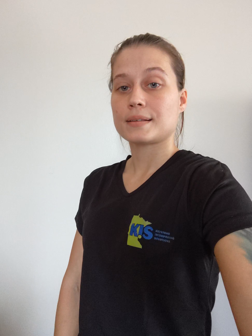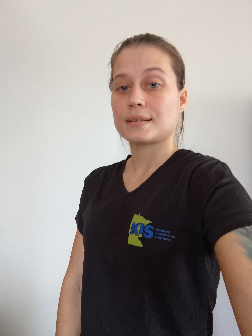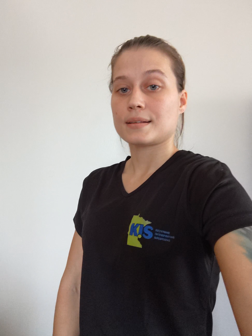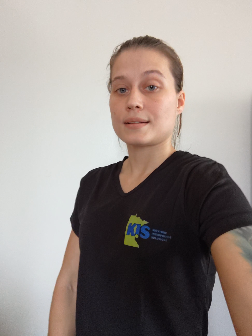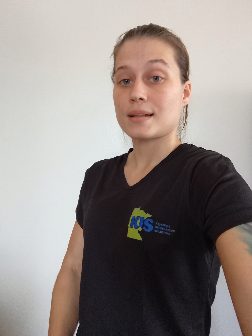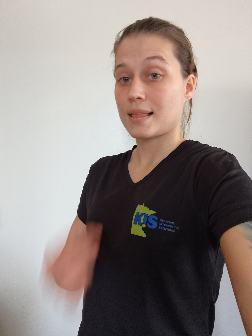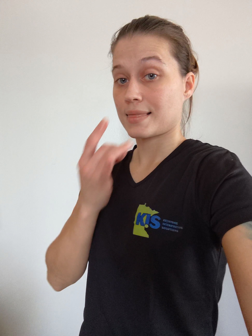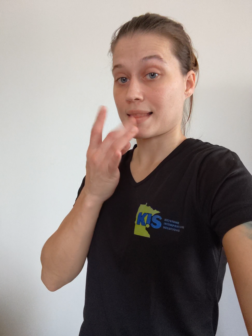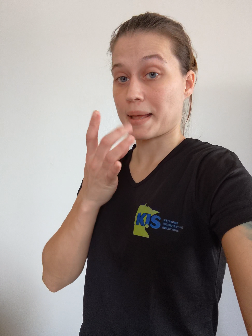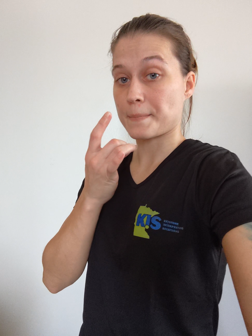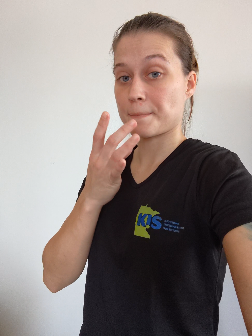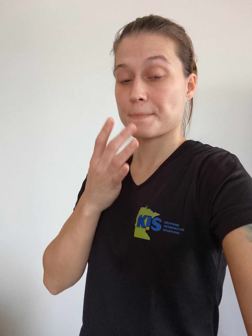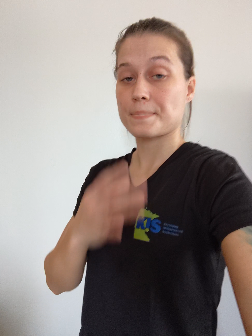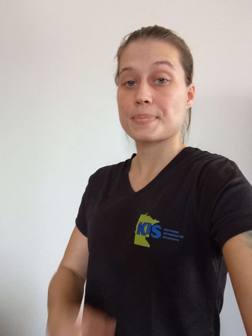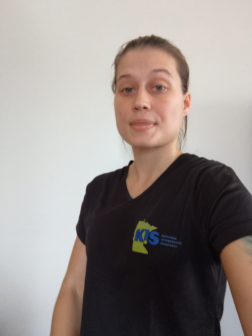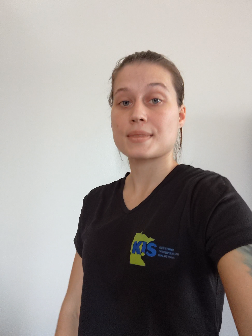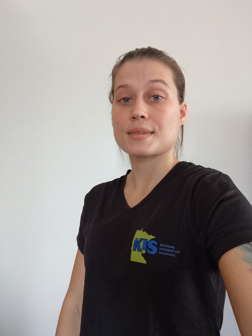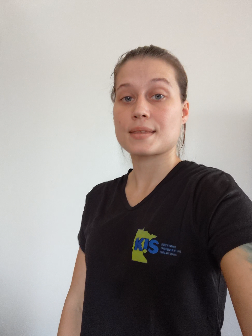lamp